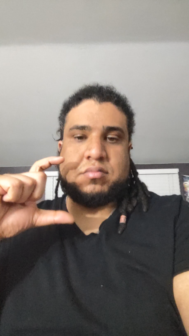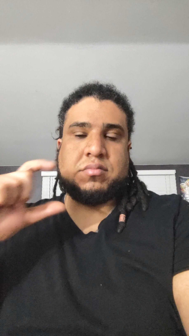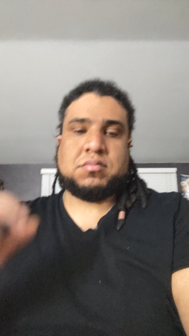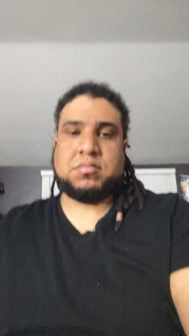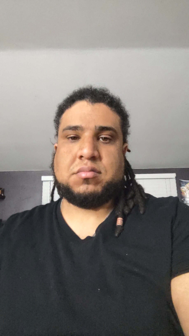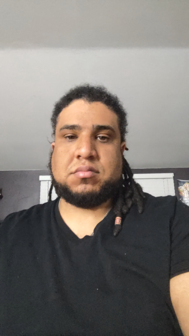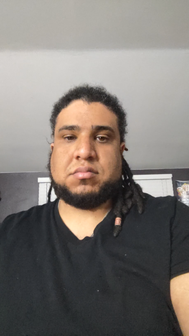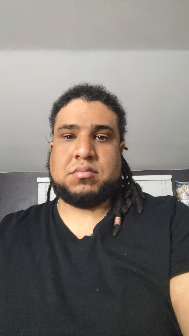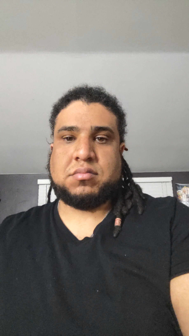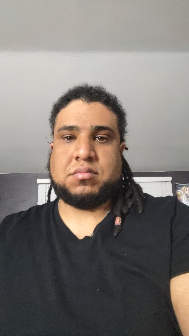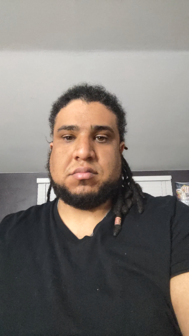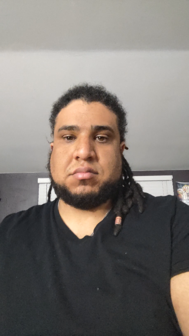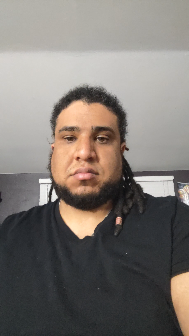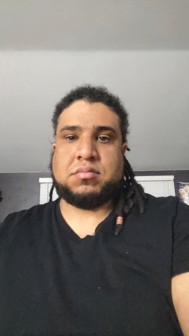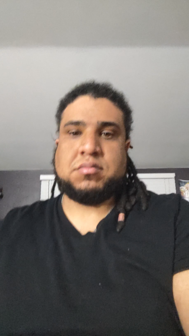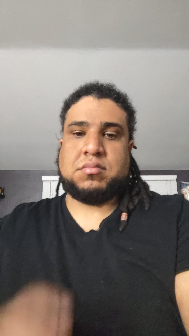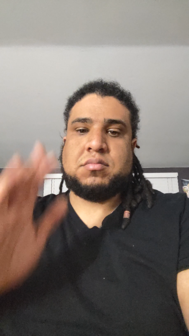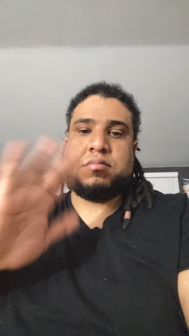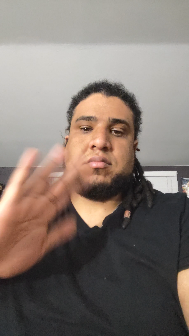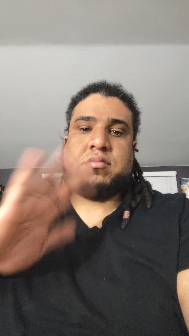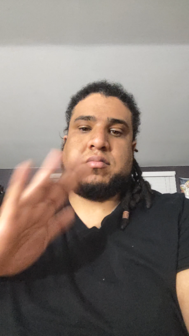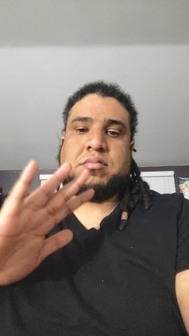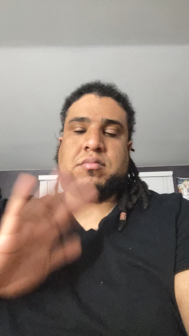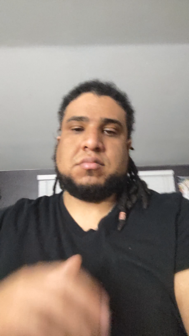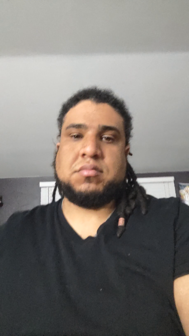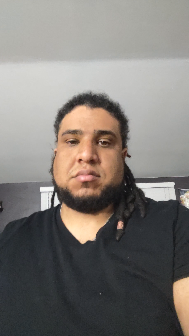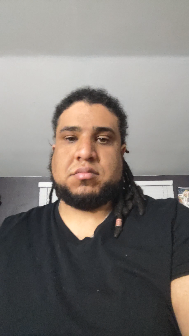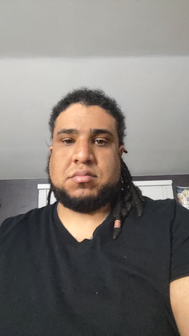cheese